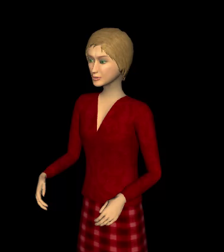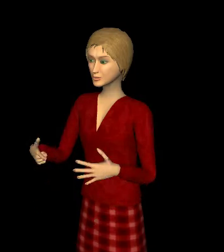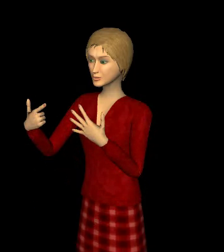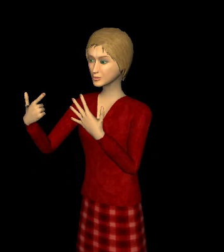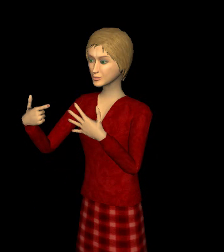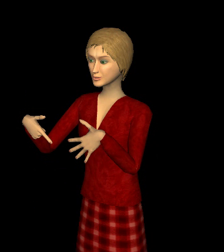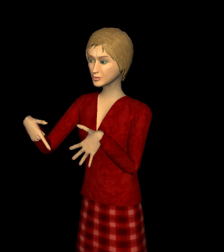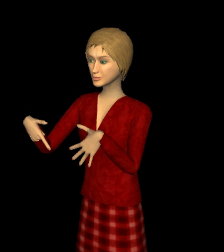17